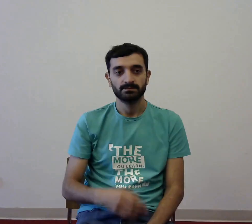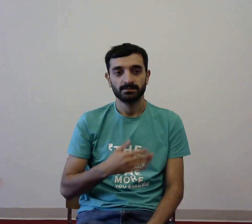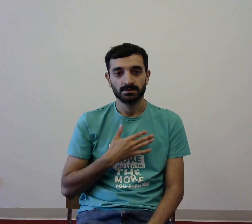mən